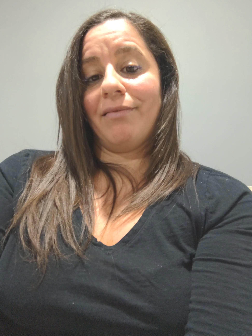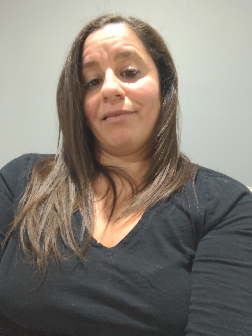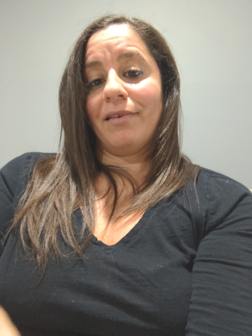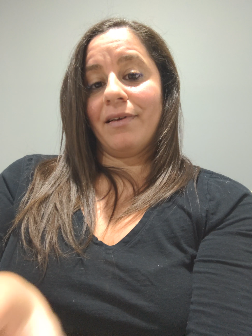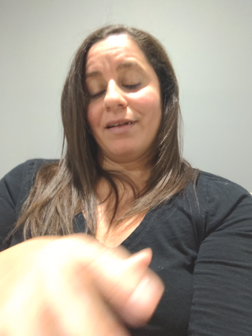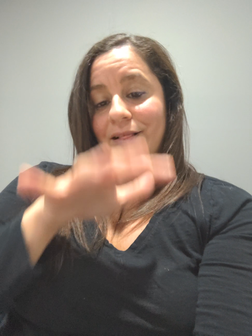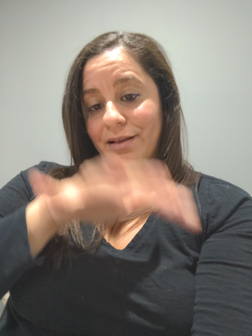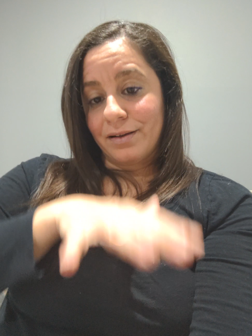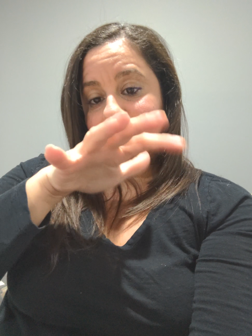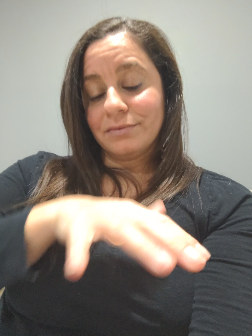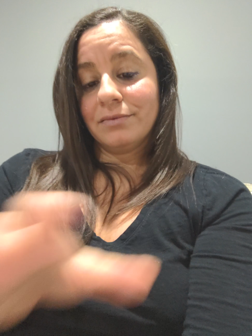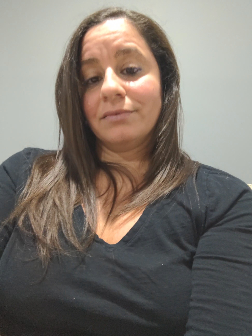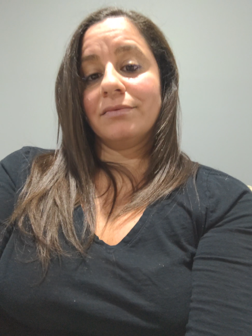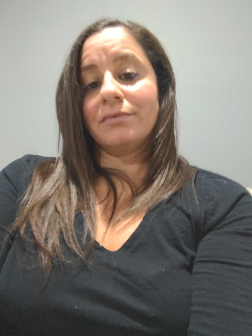alligator